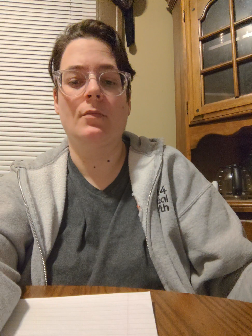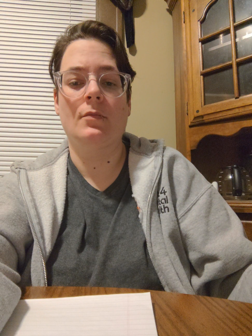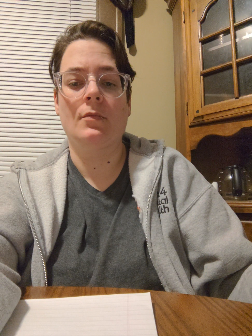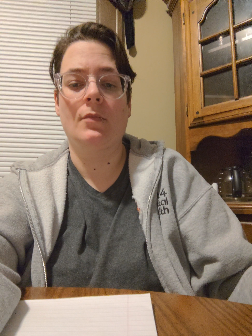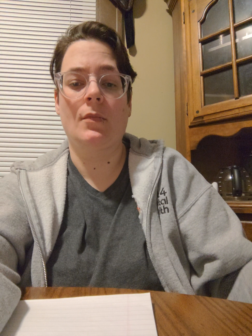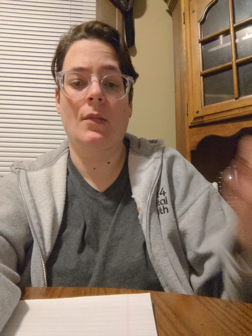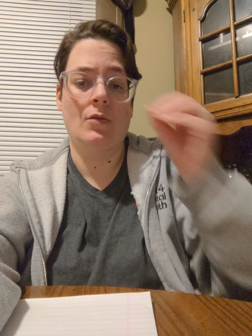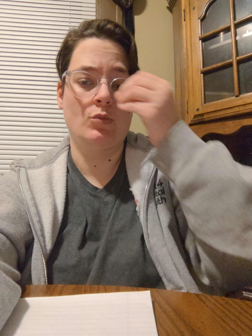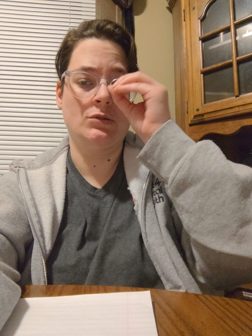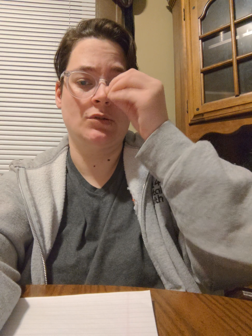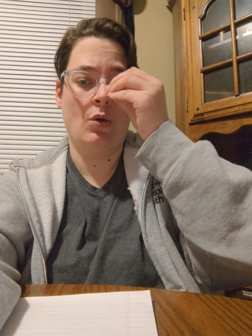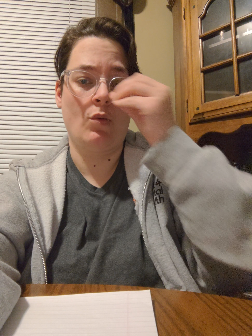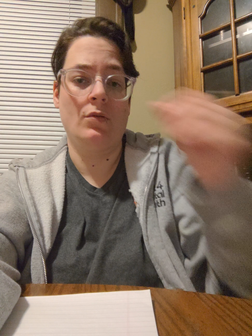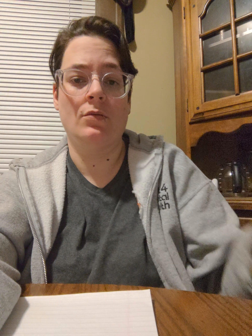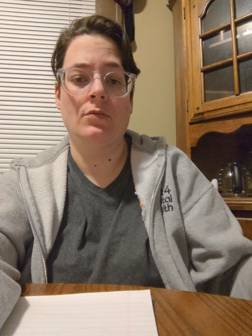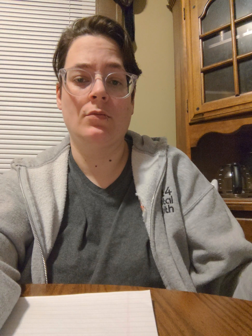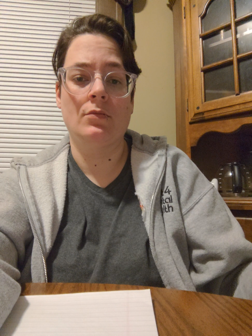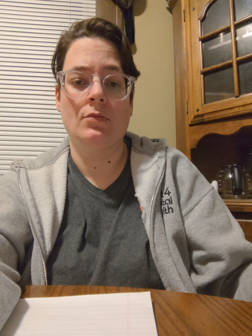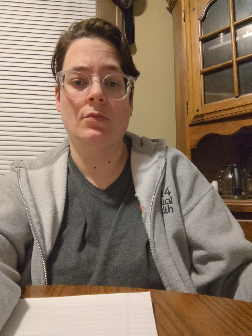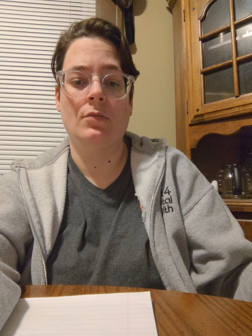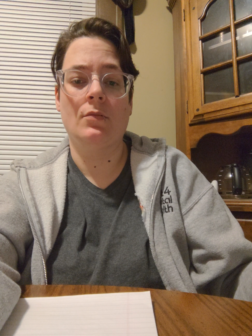owl